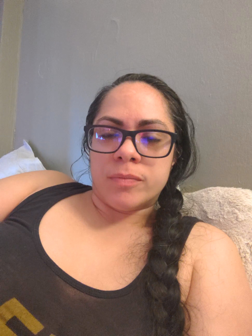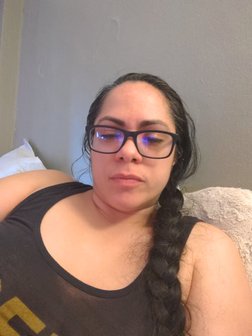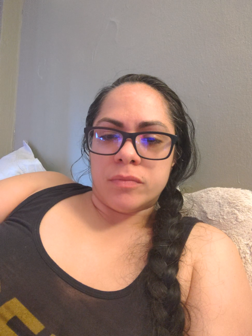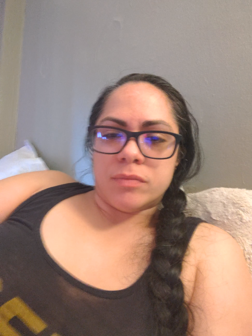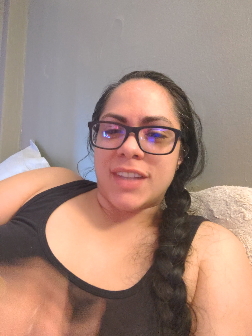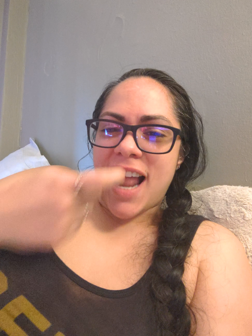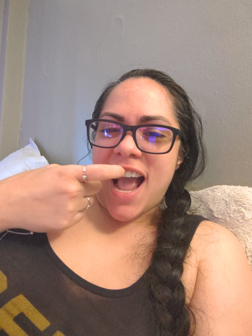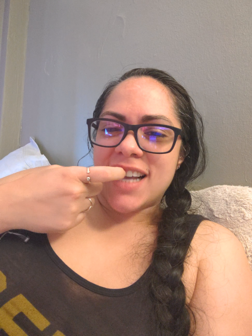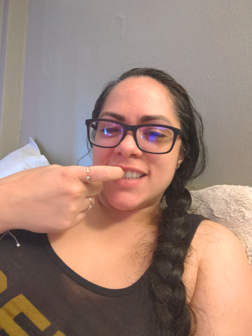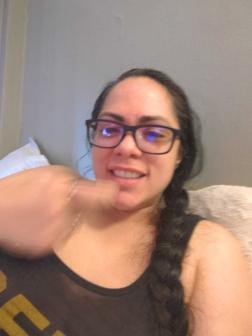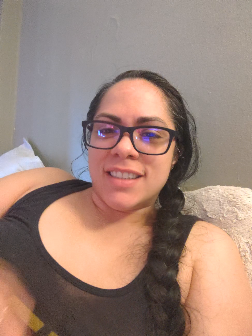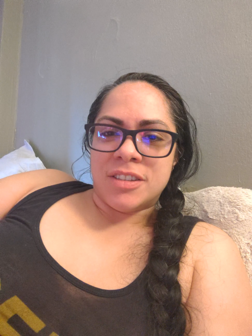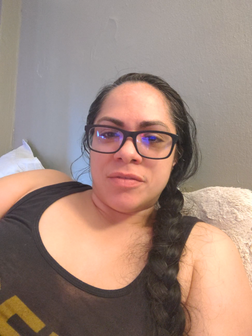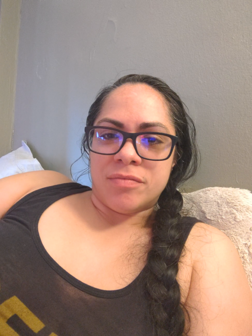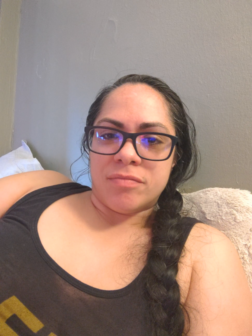window